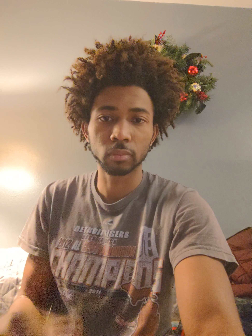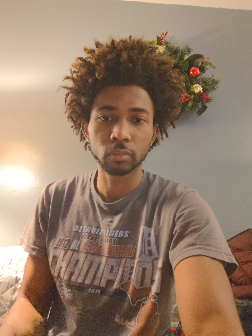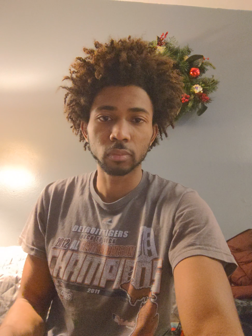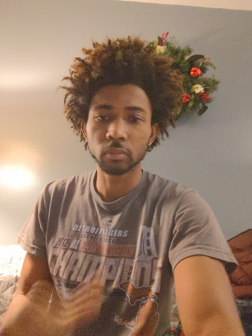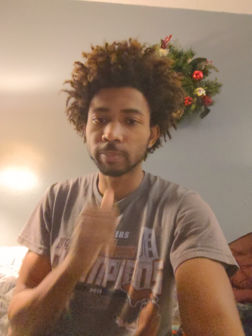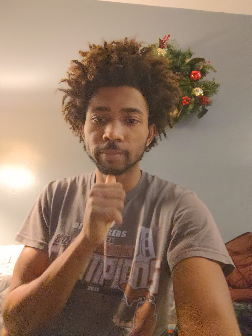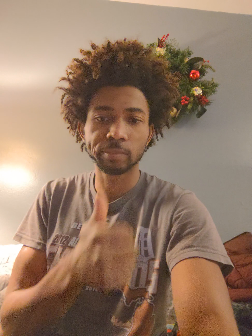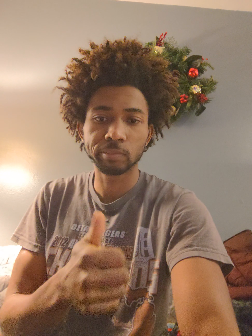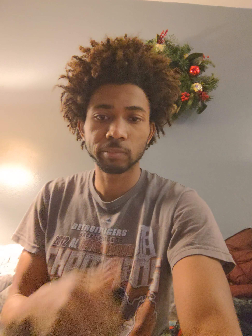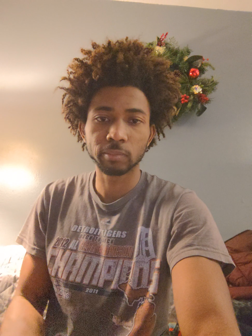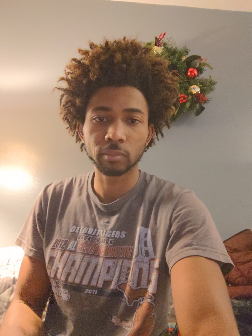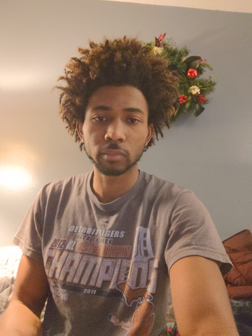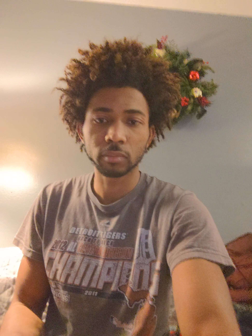not